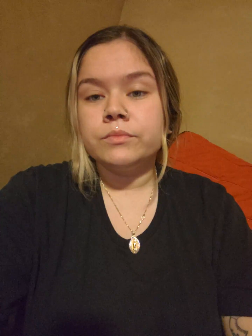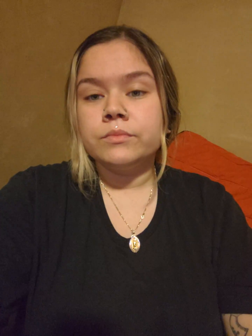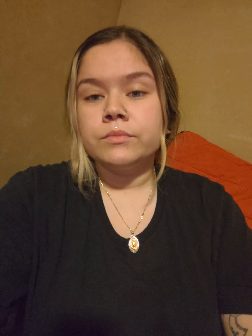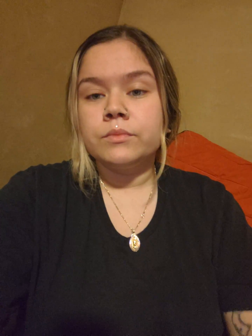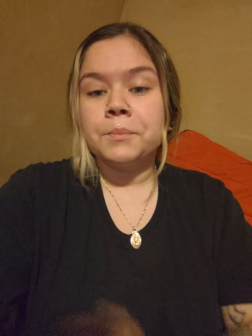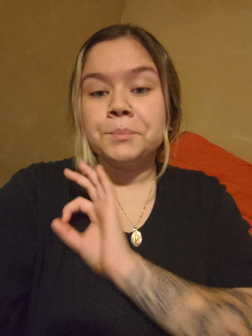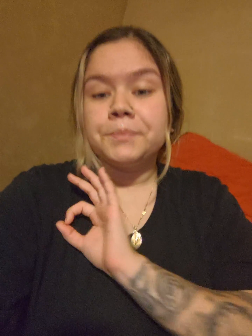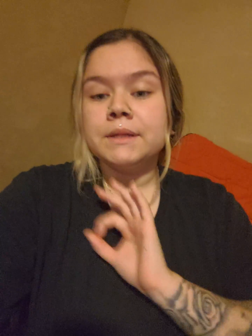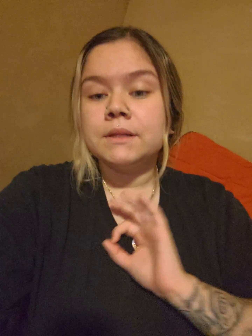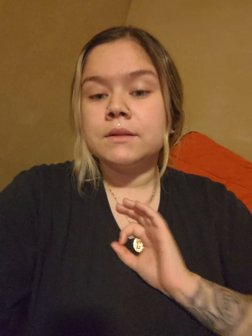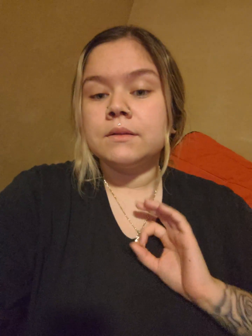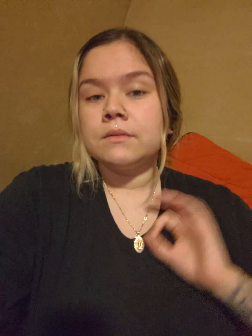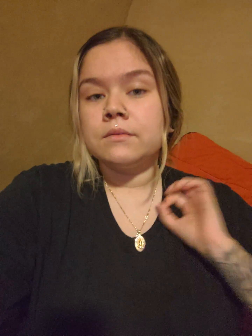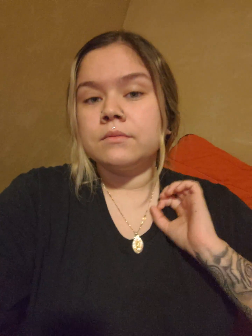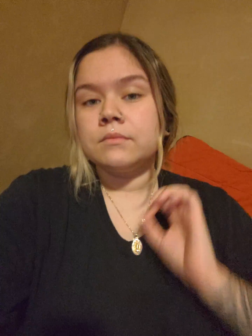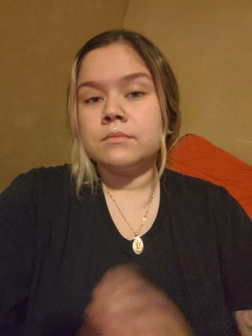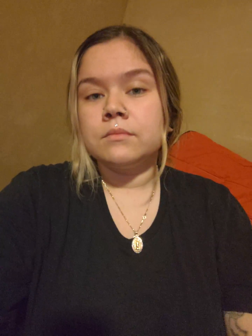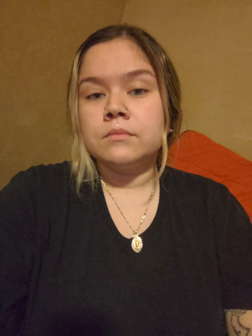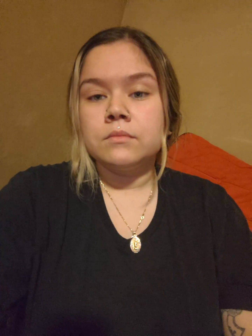beads